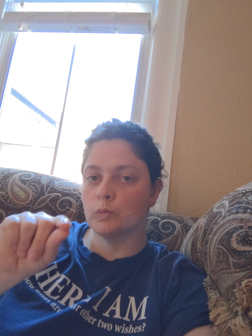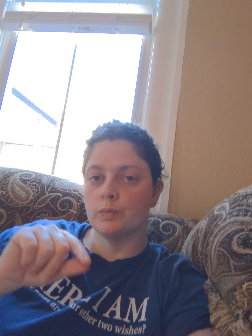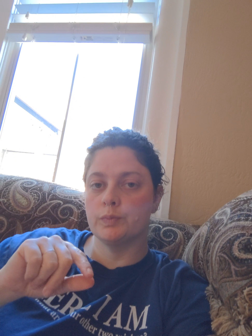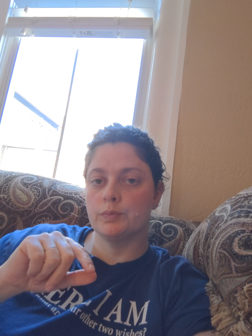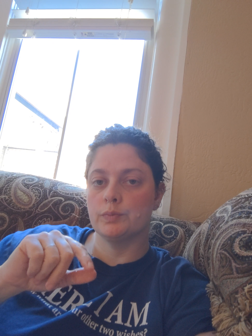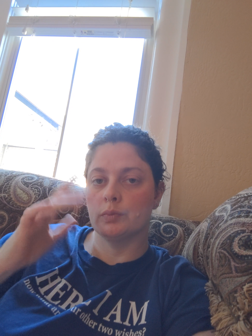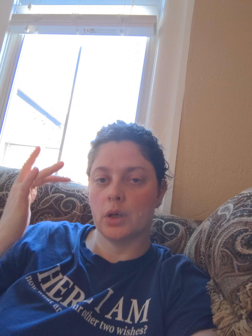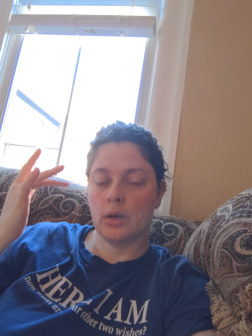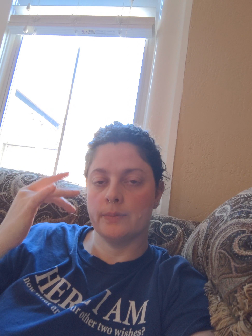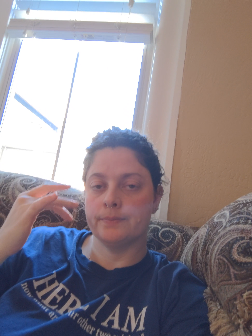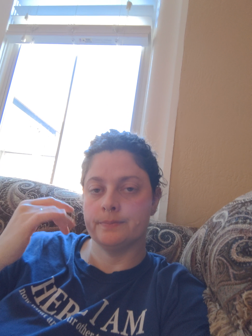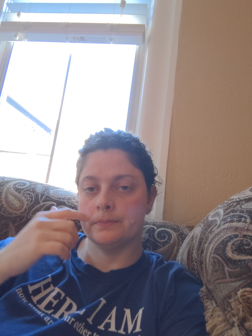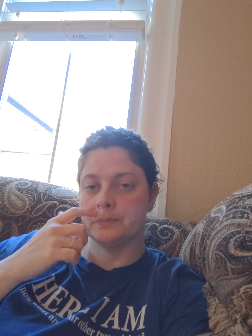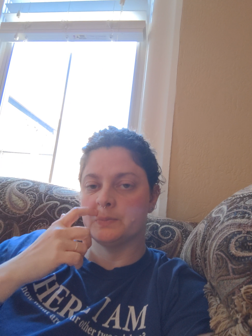why